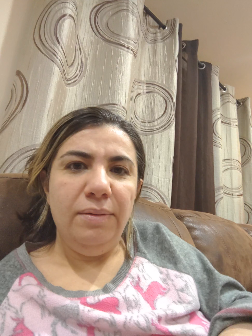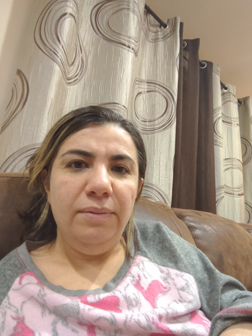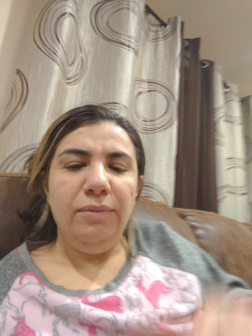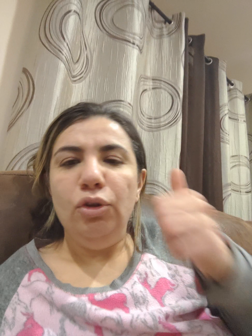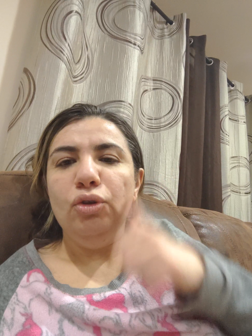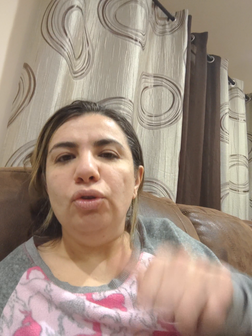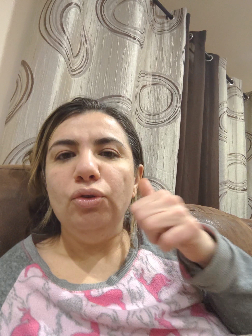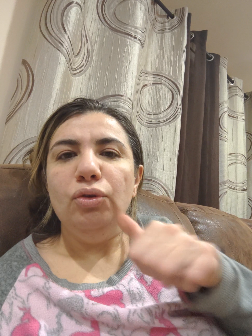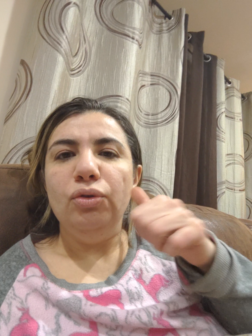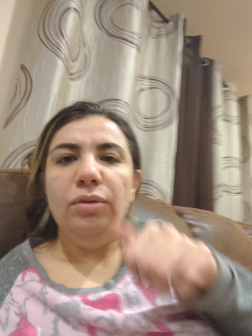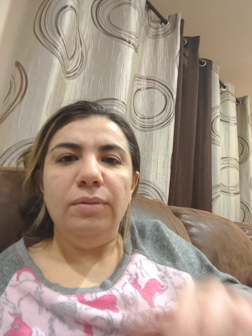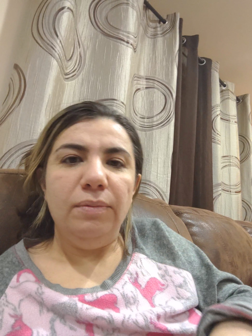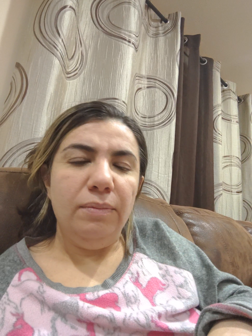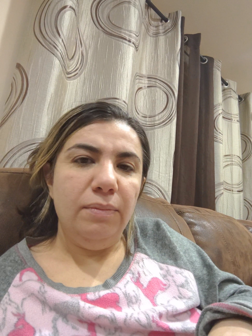girl